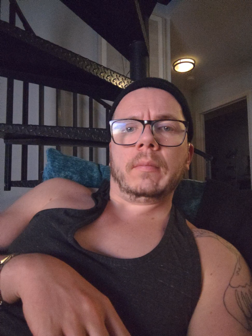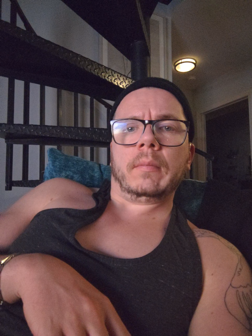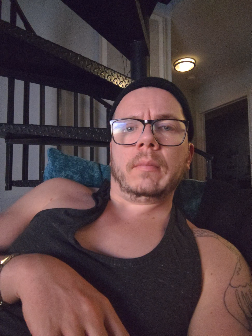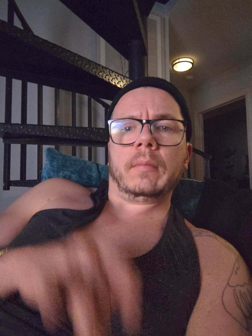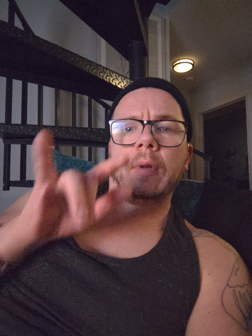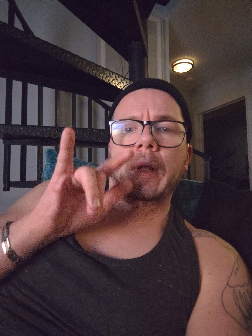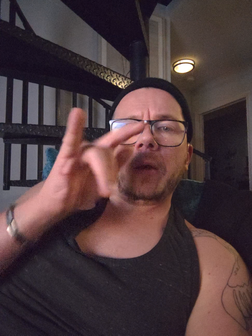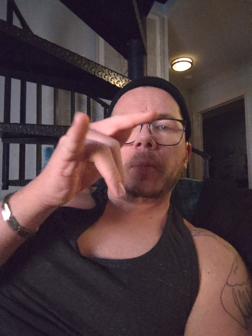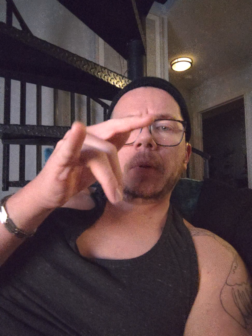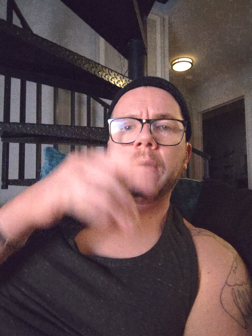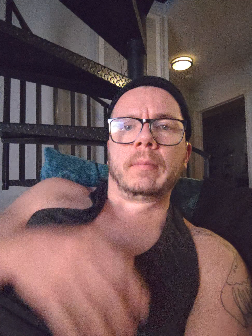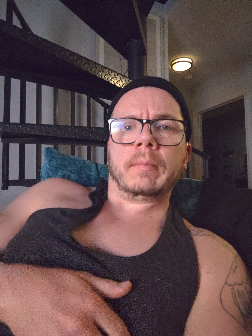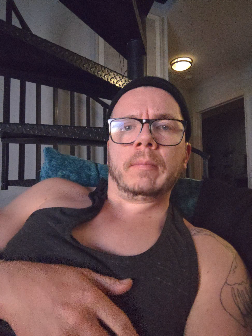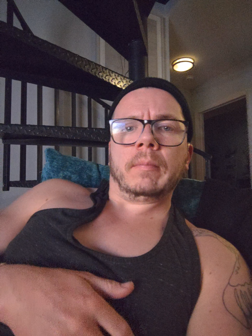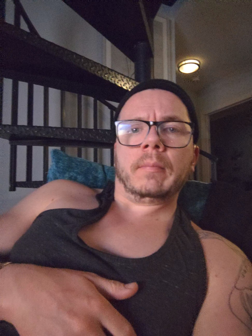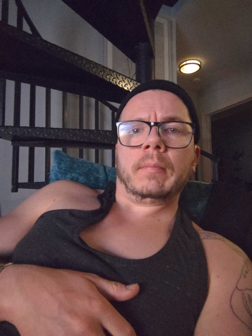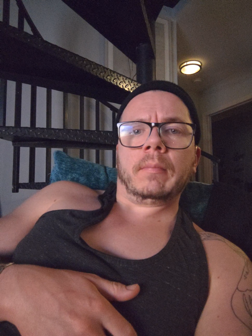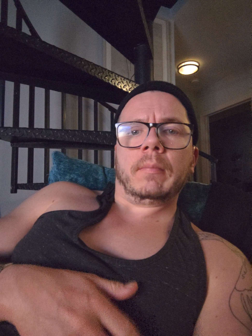airplane